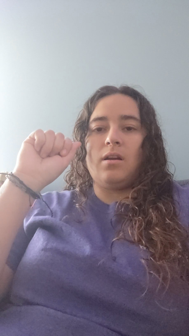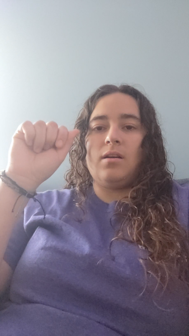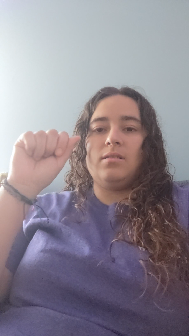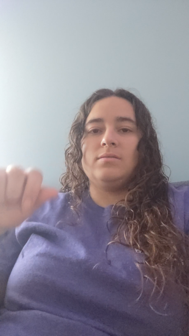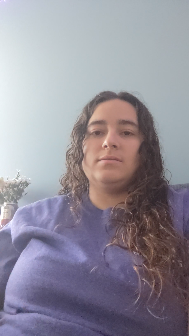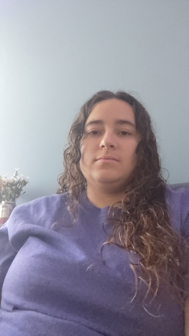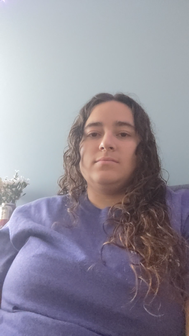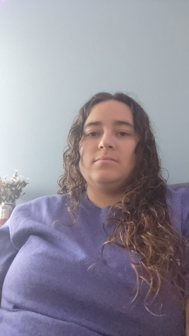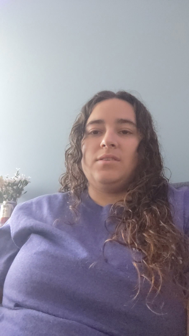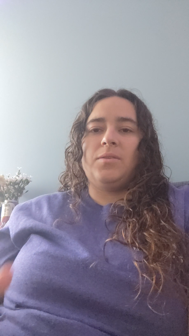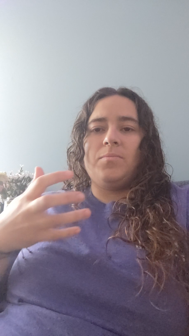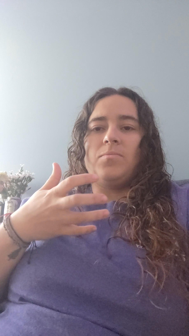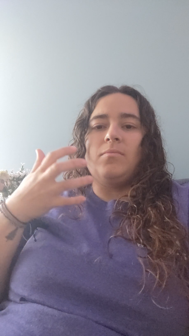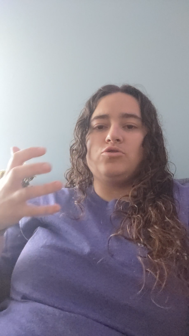much